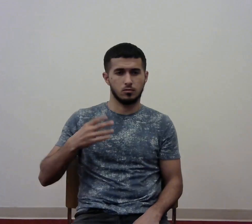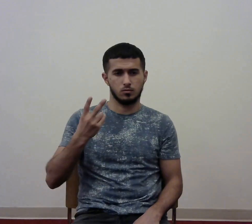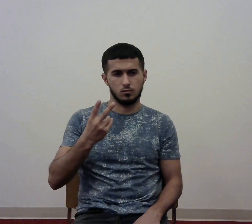2